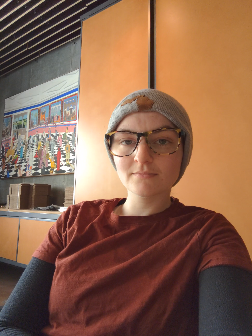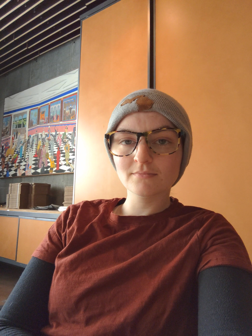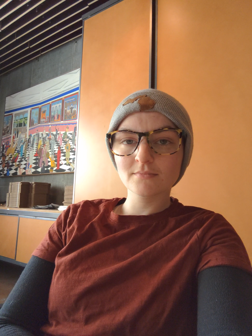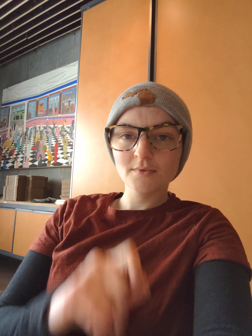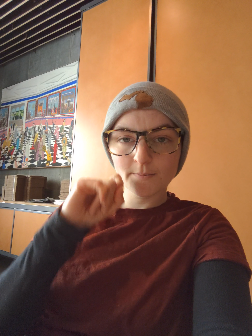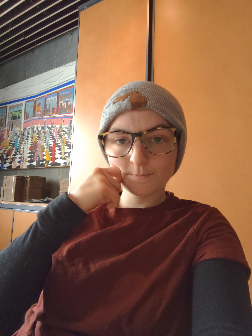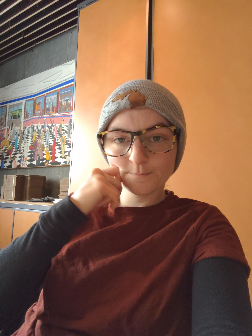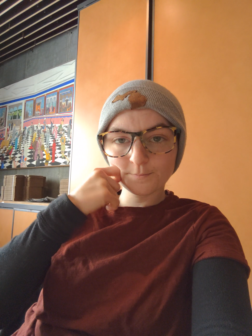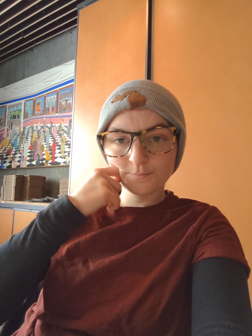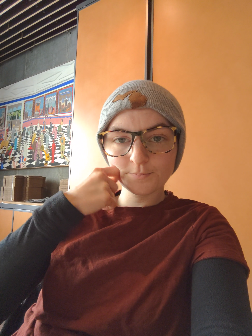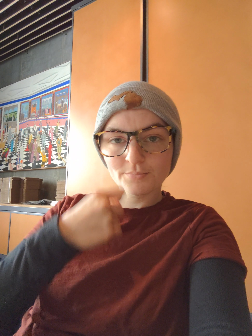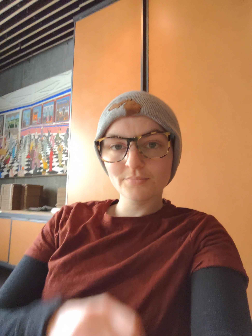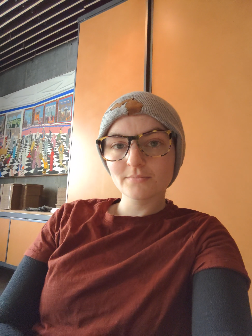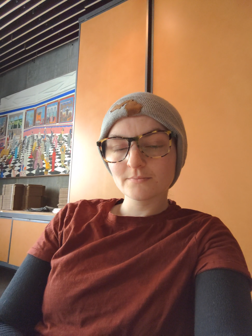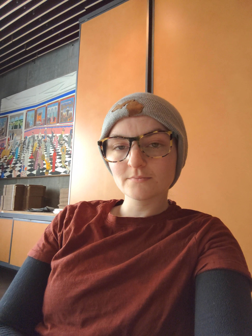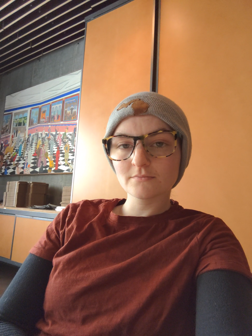apple